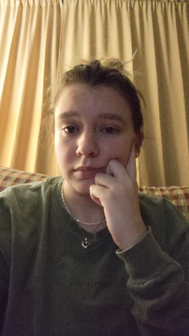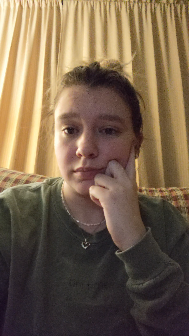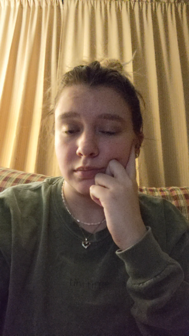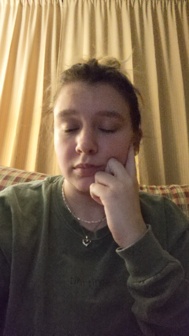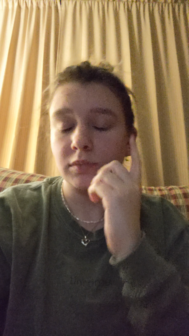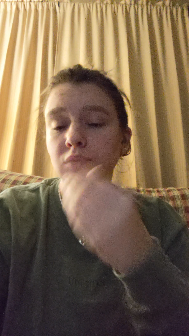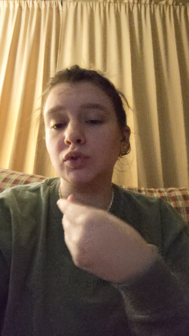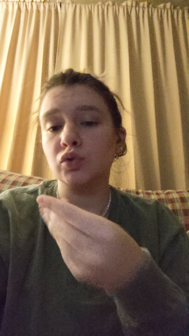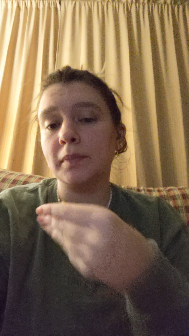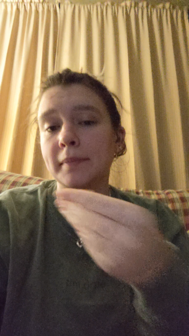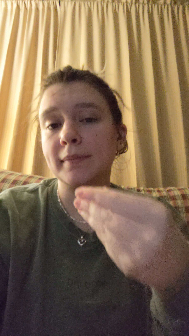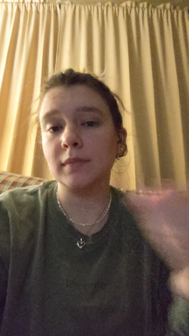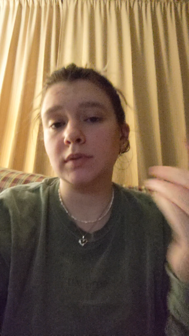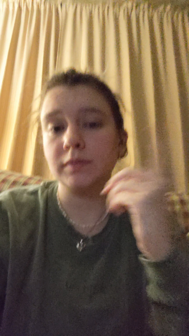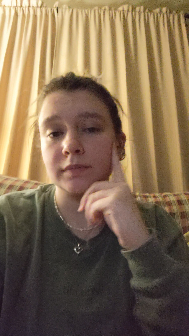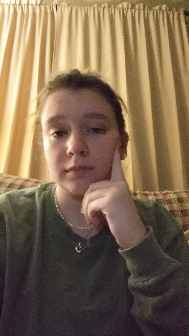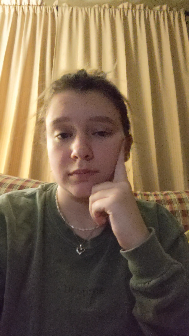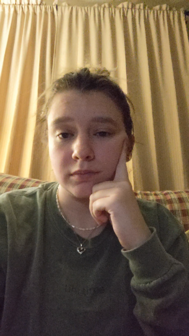shopping